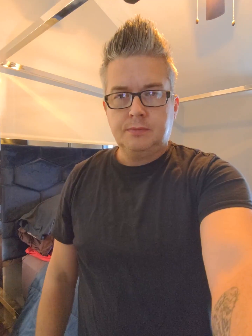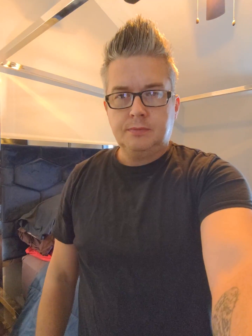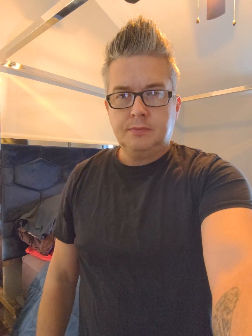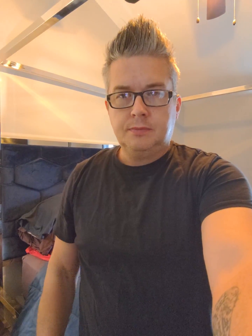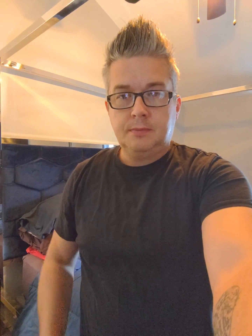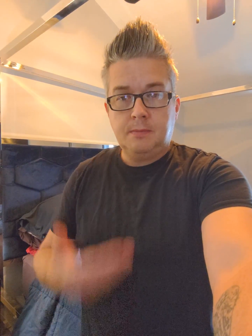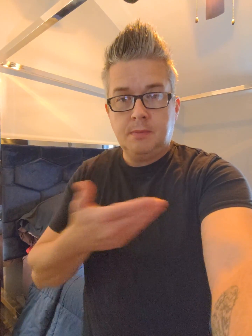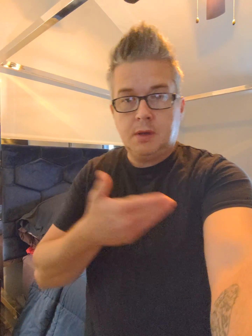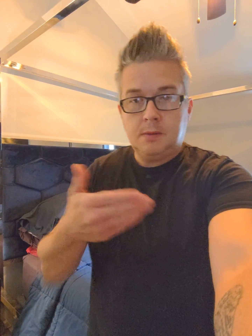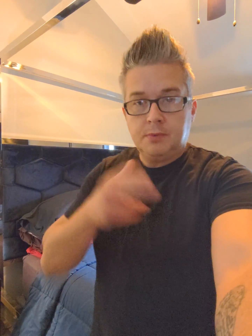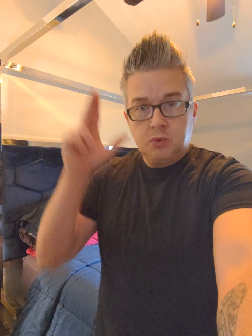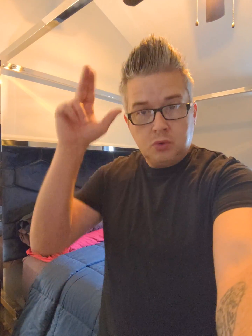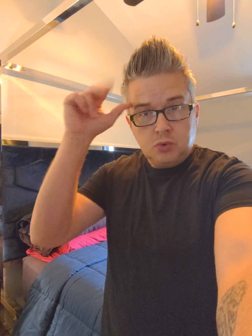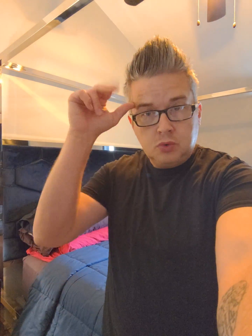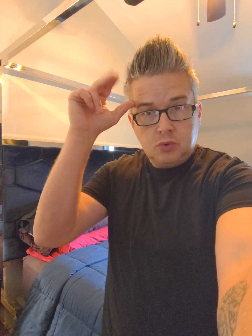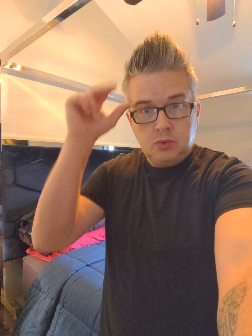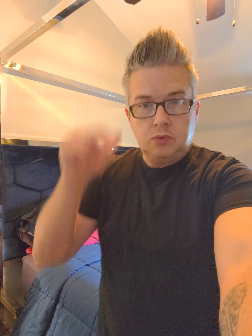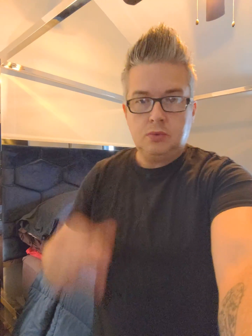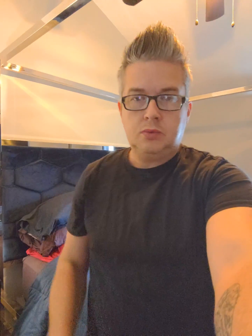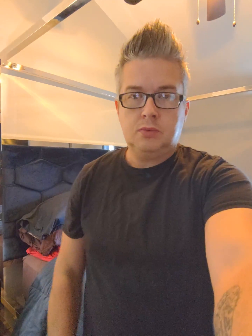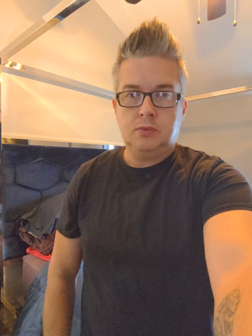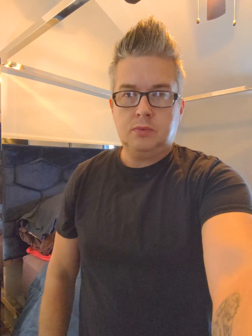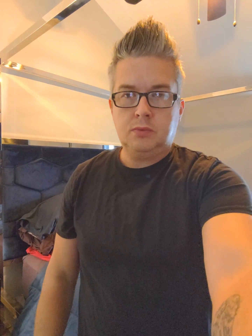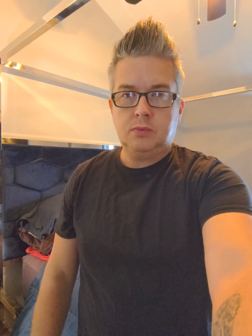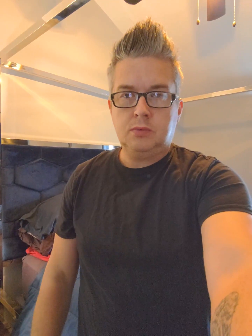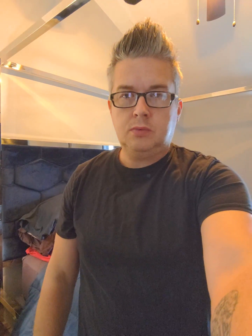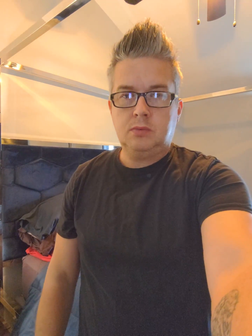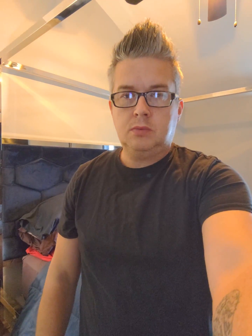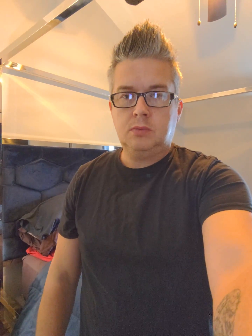pony